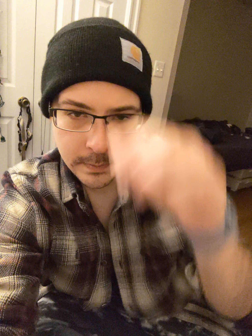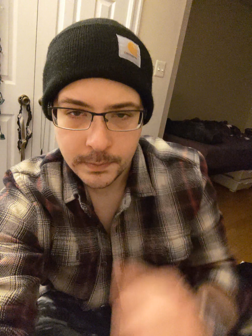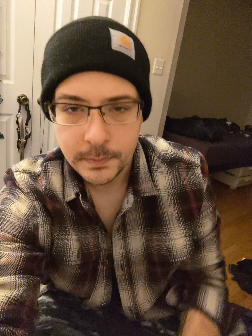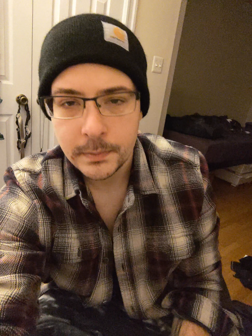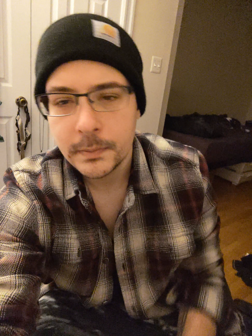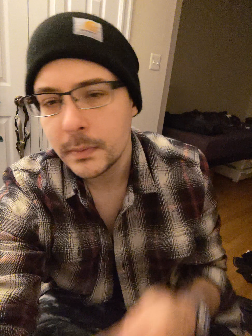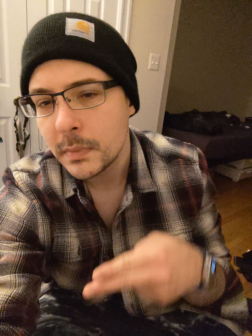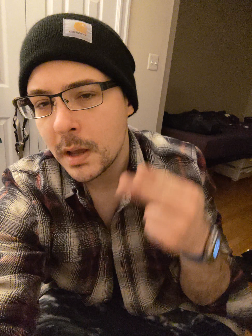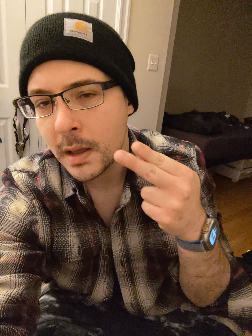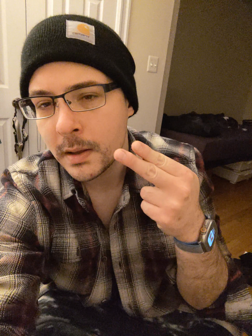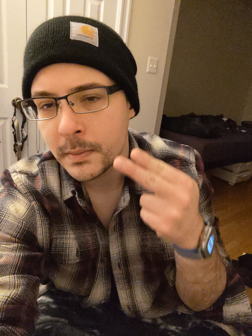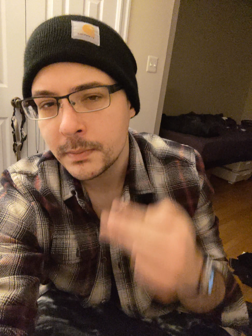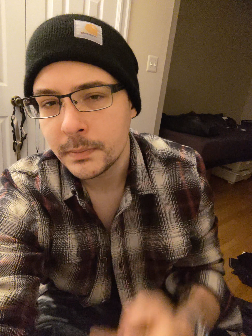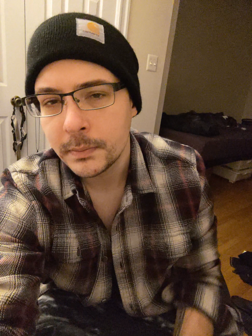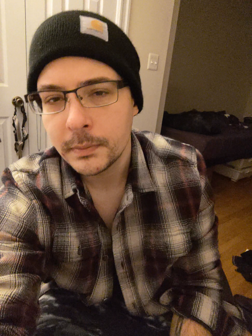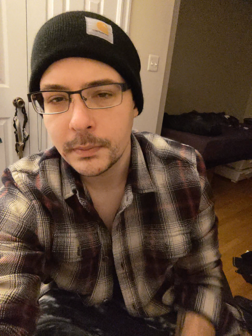high